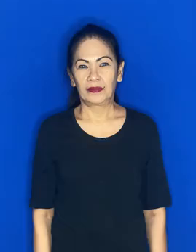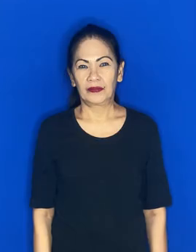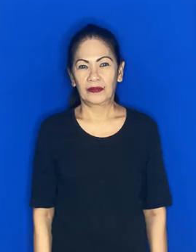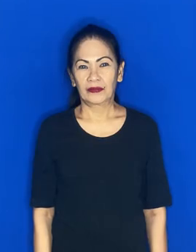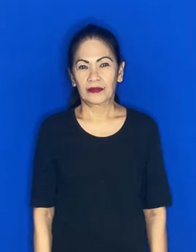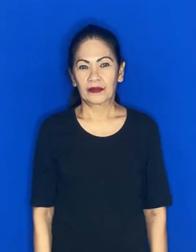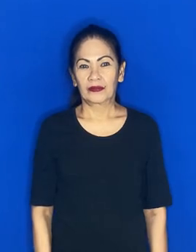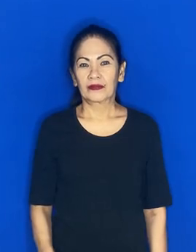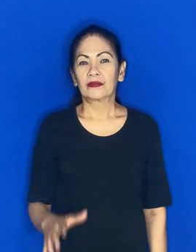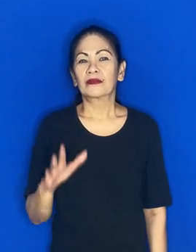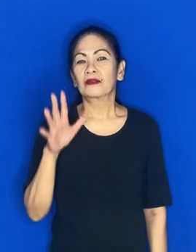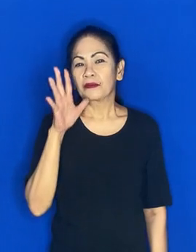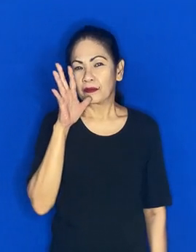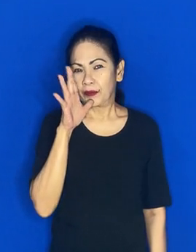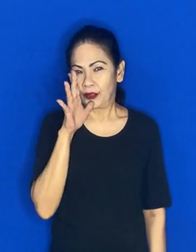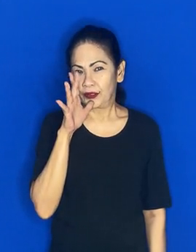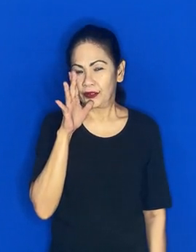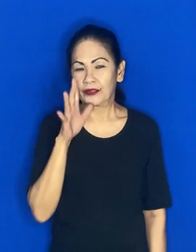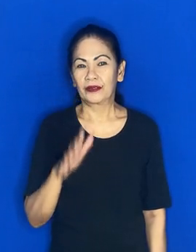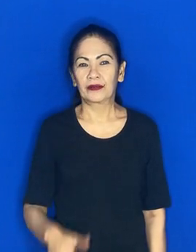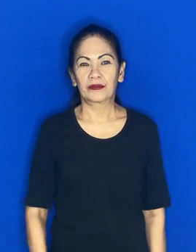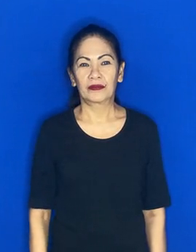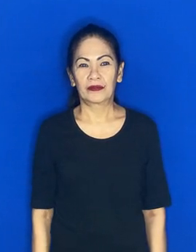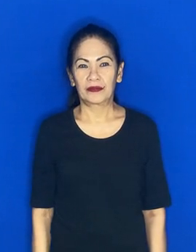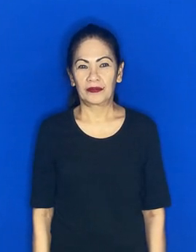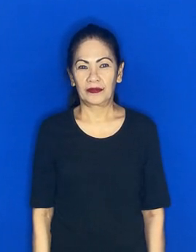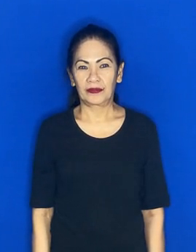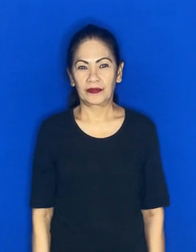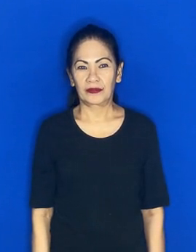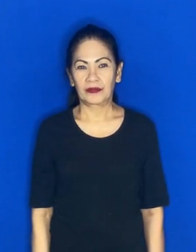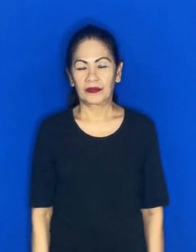mother